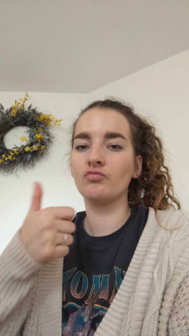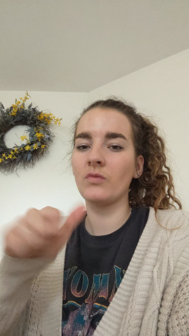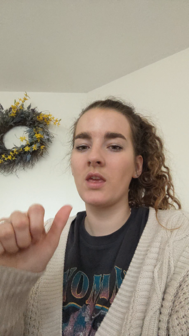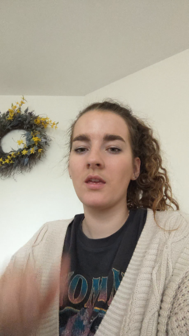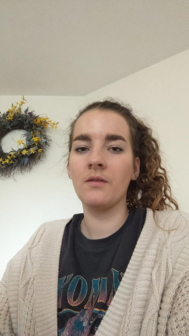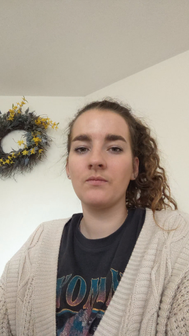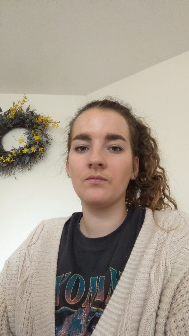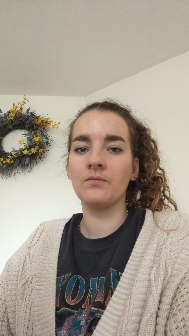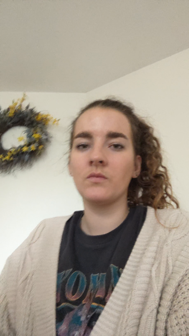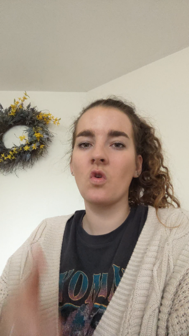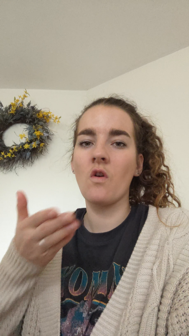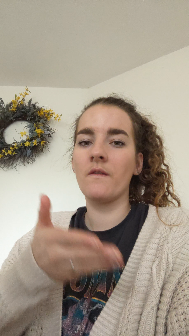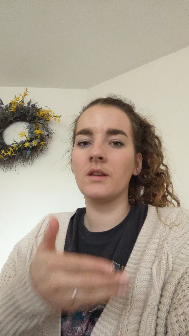oven